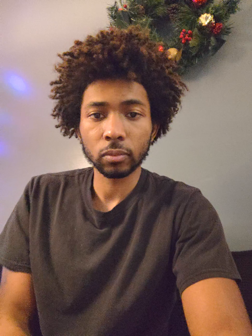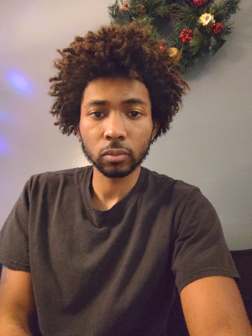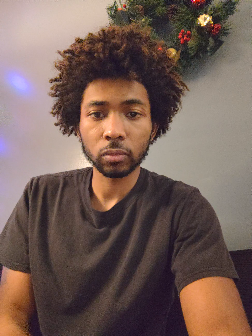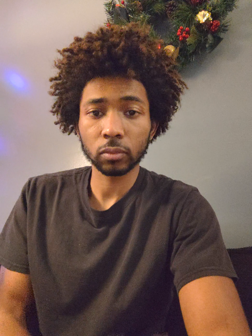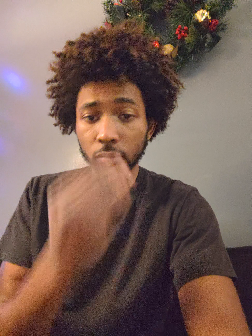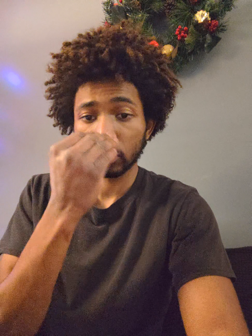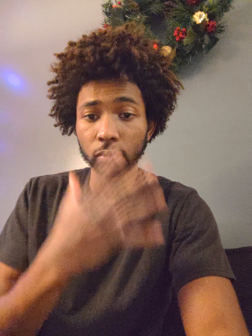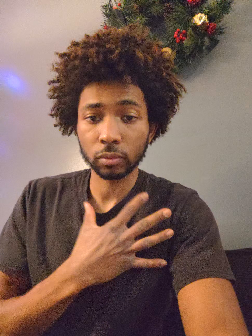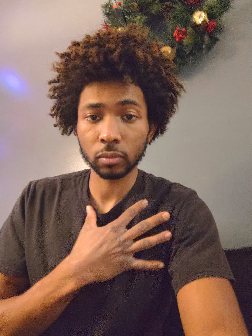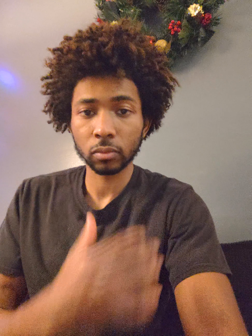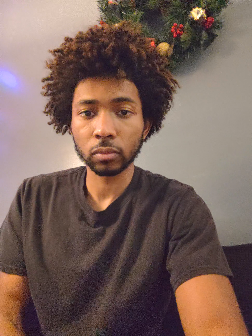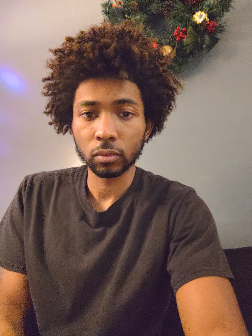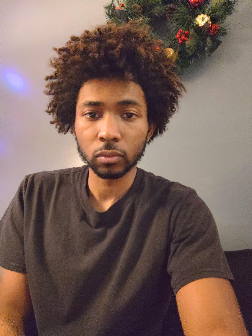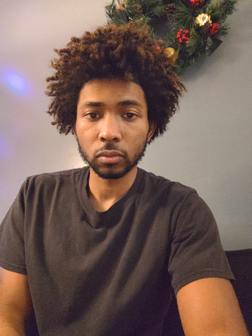pajamas